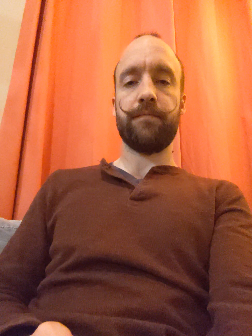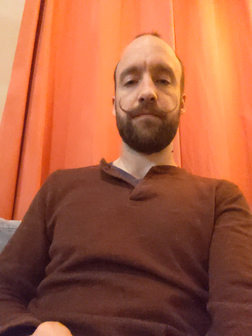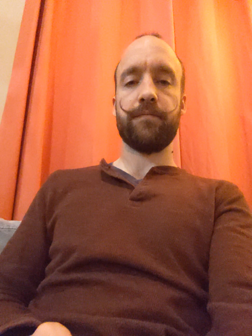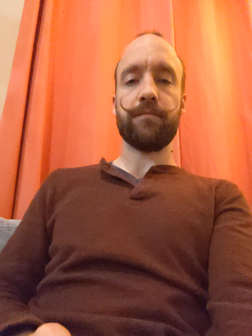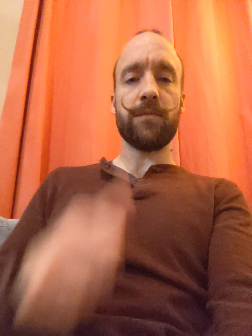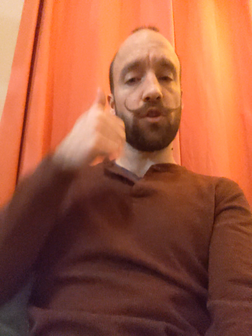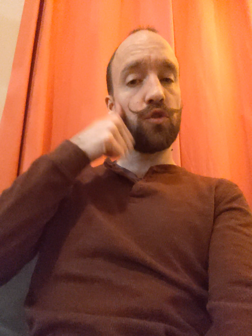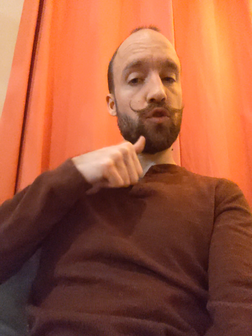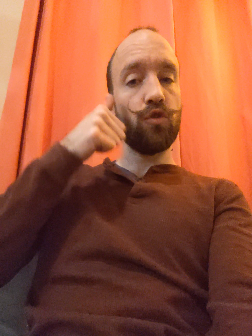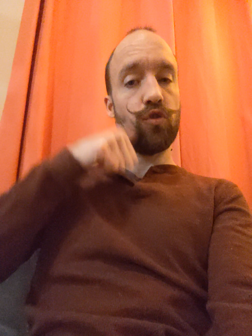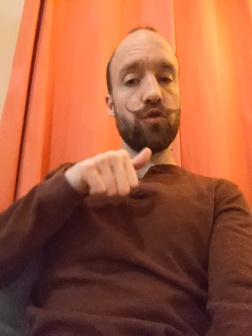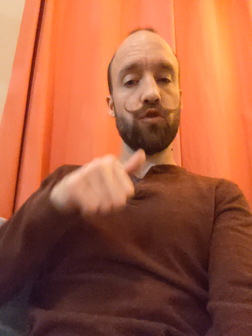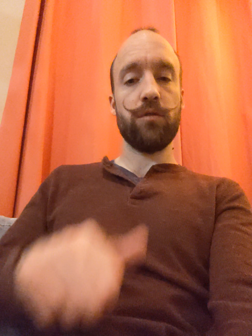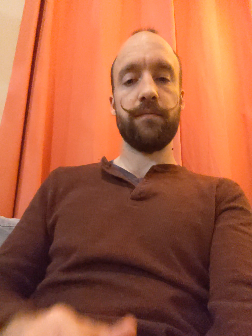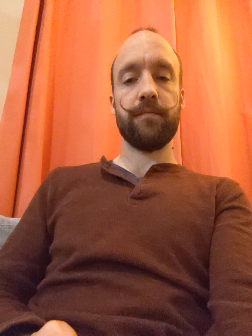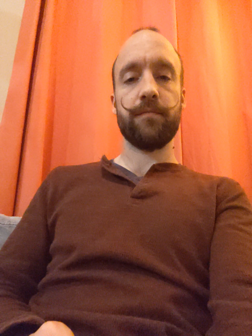girl